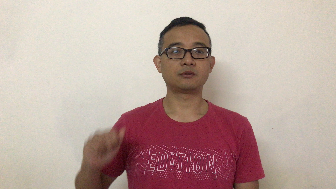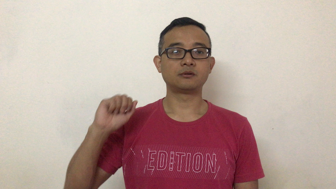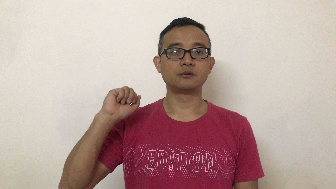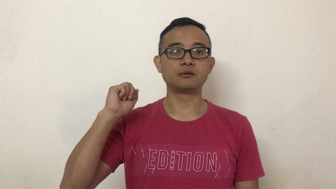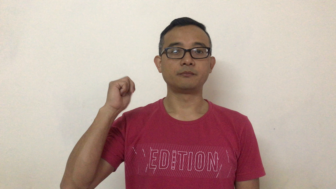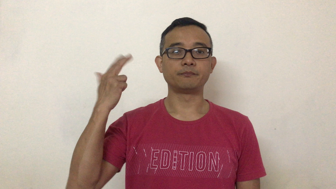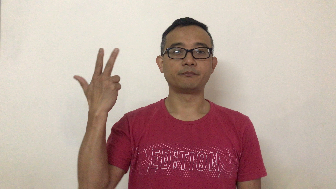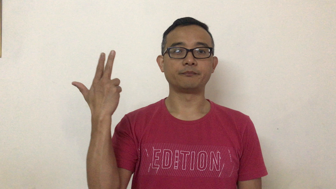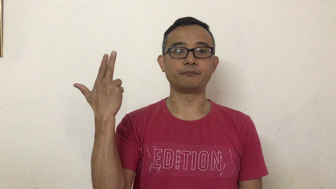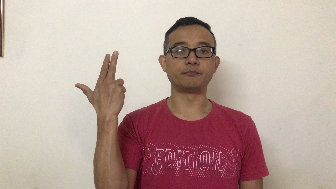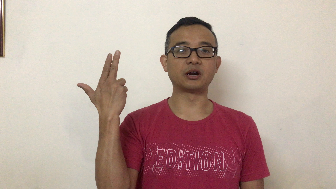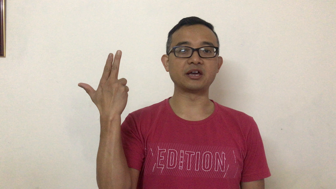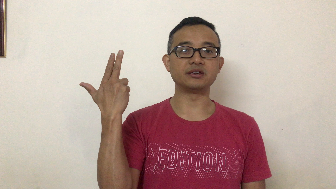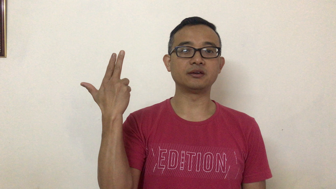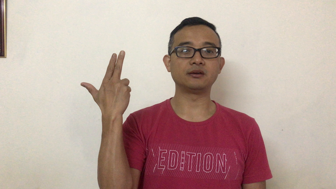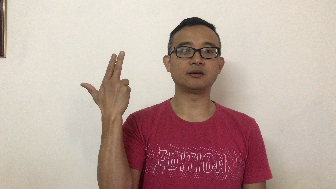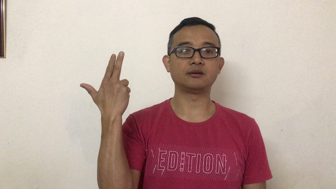ई